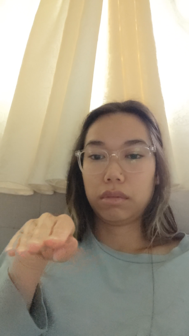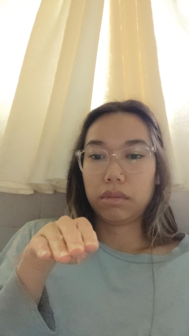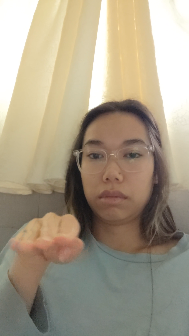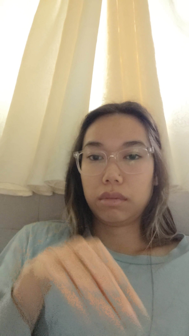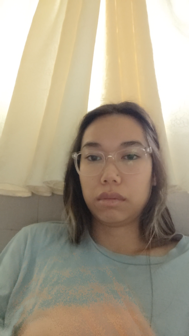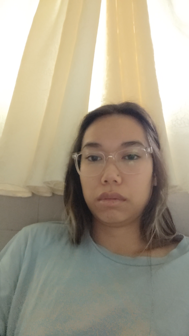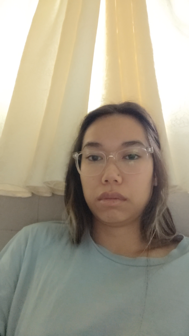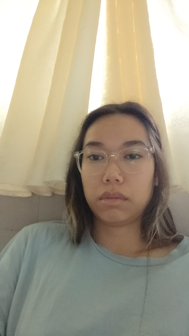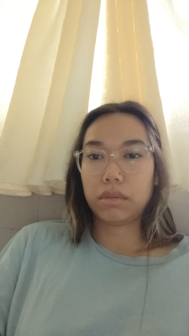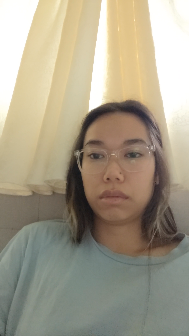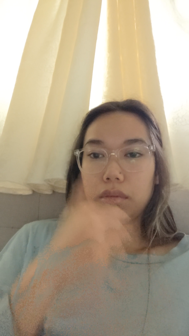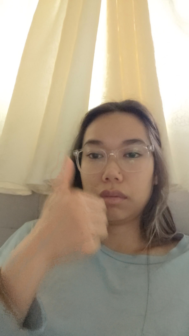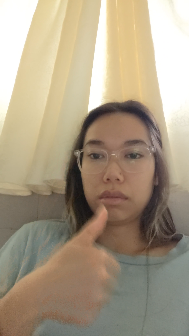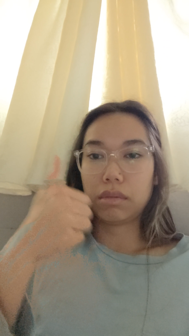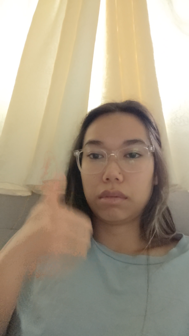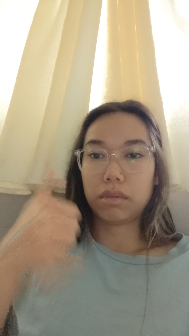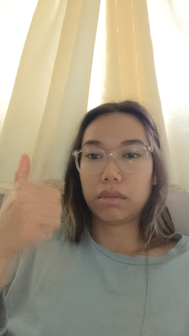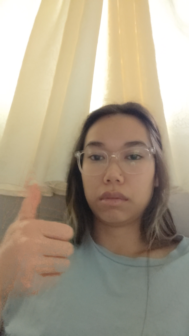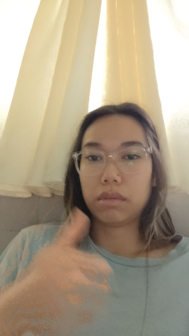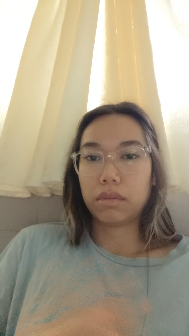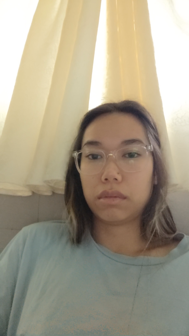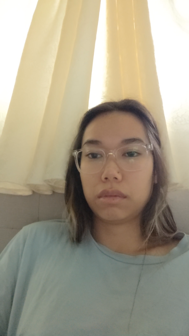each